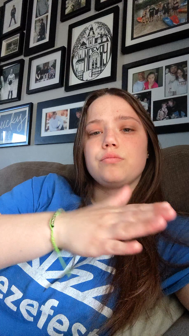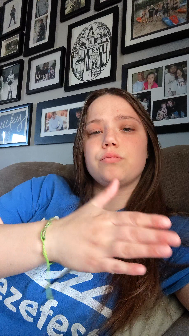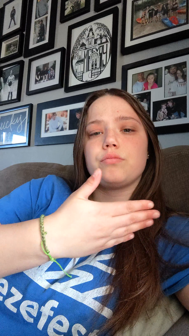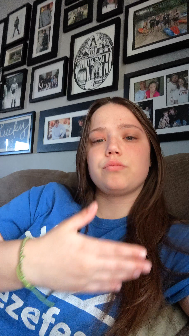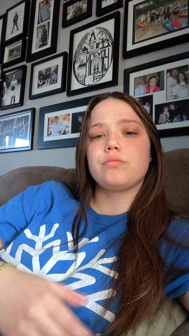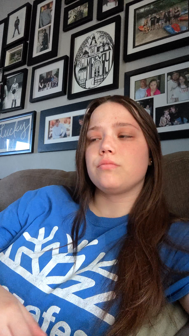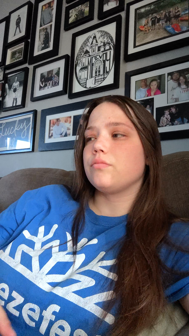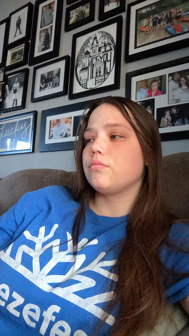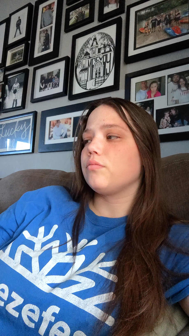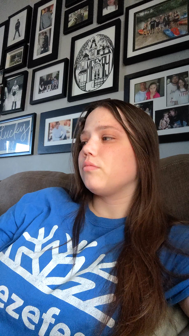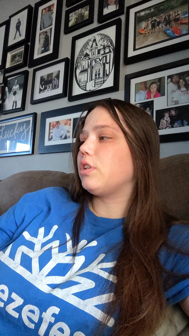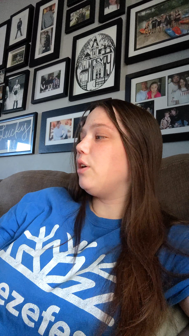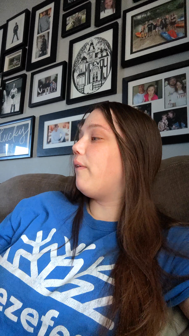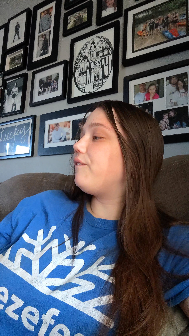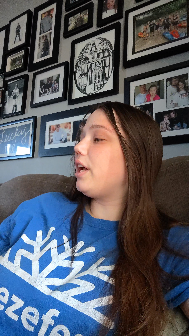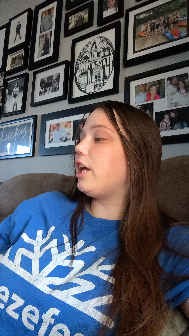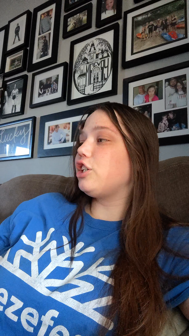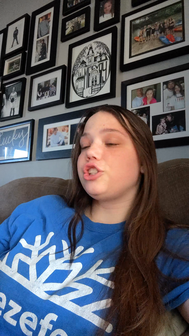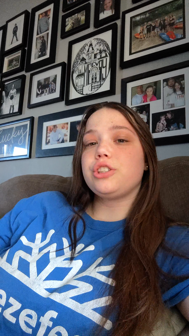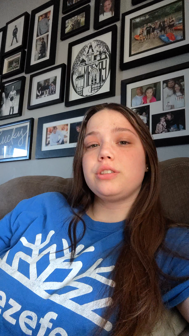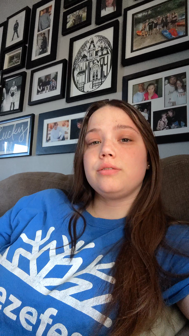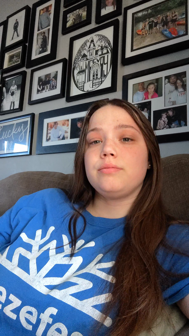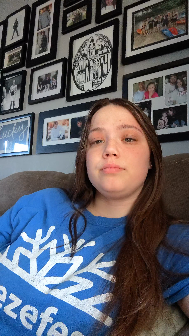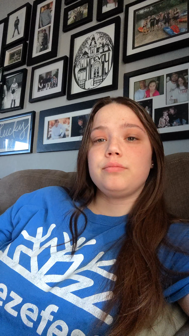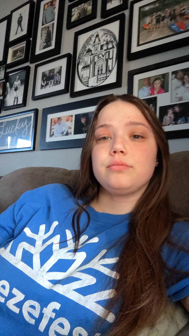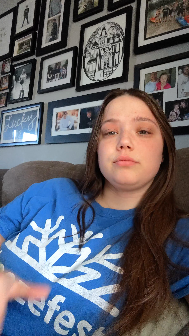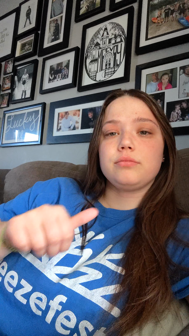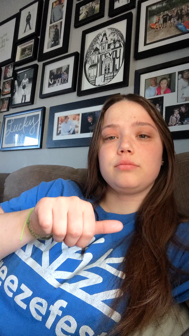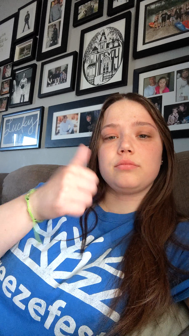other